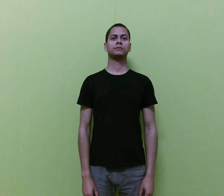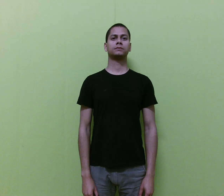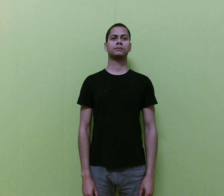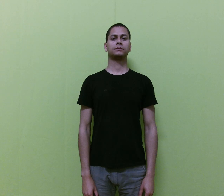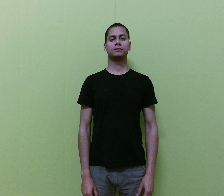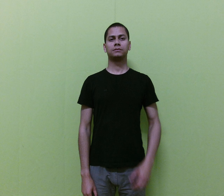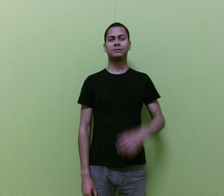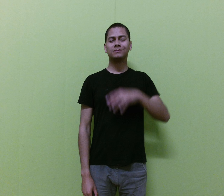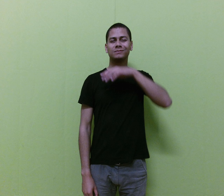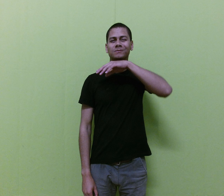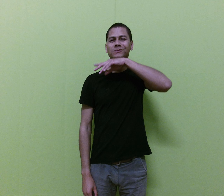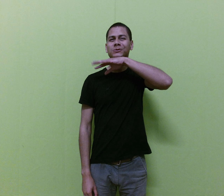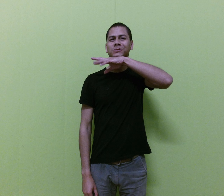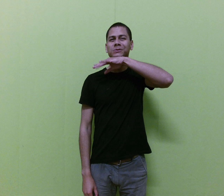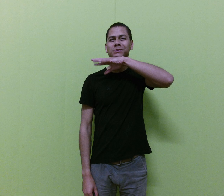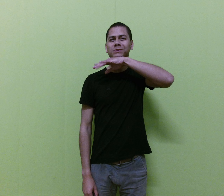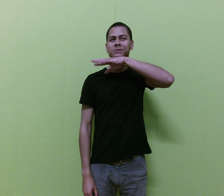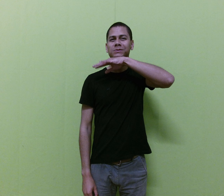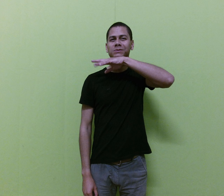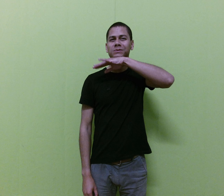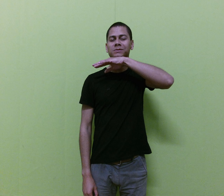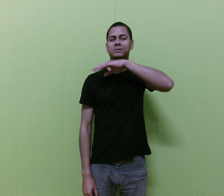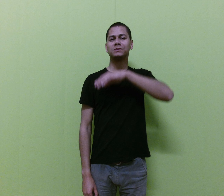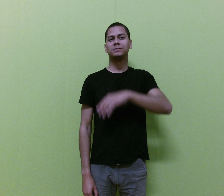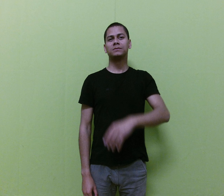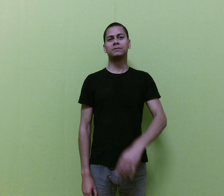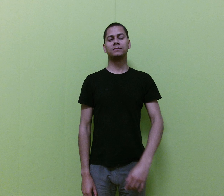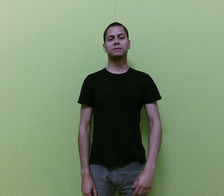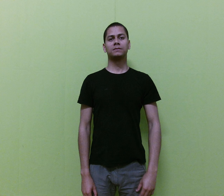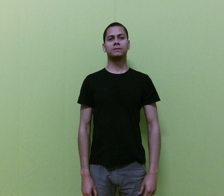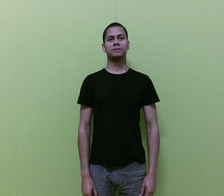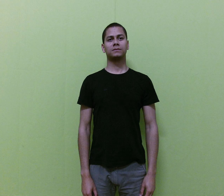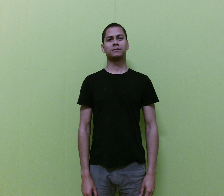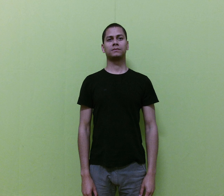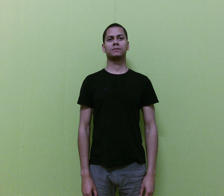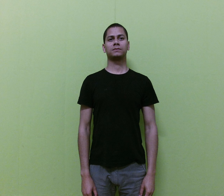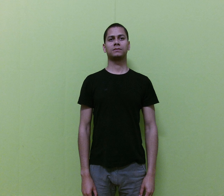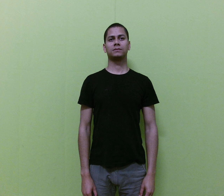ruim